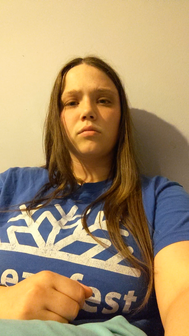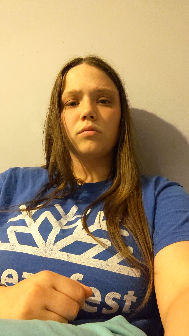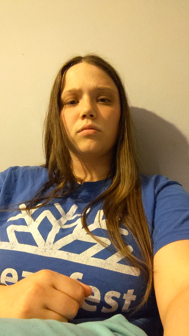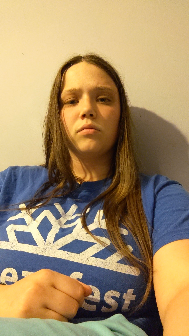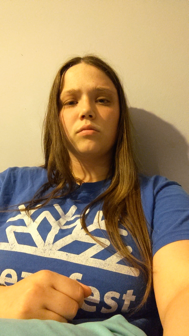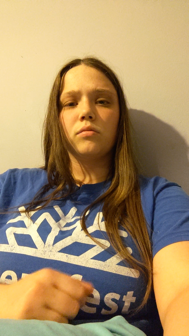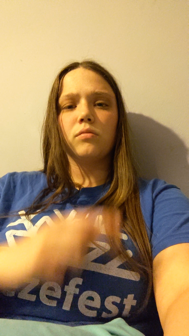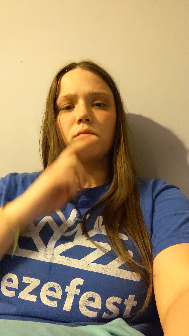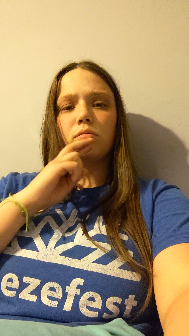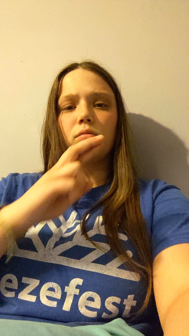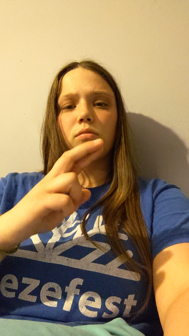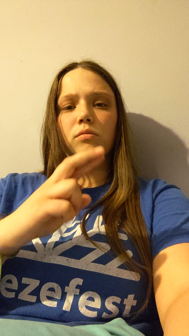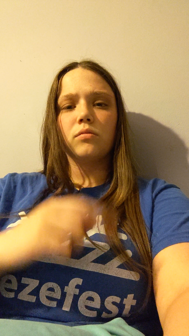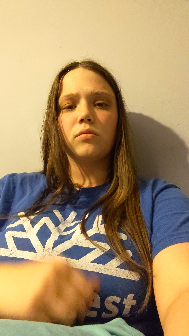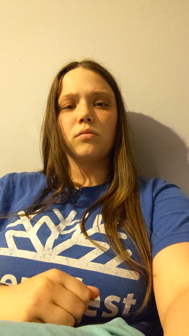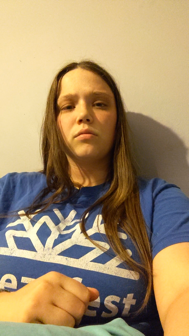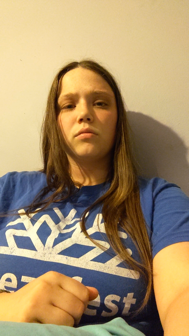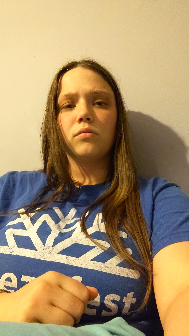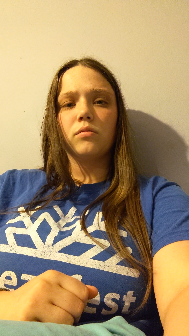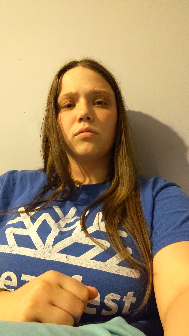are